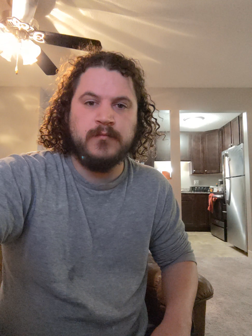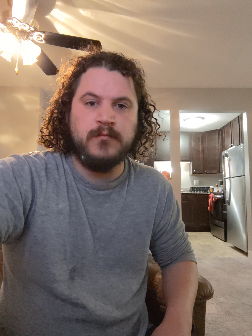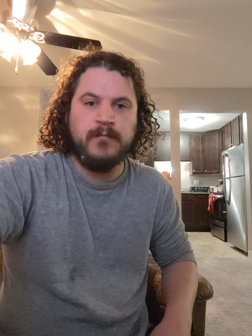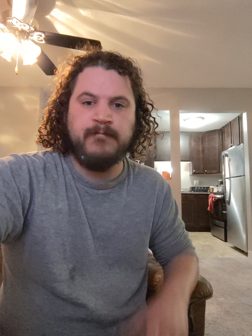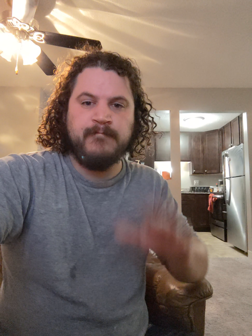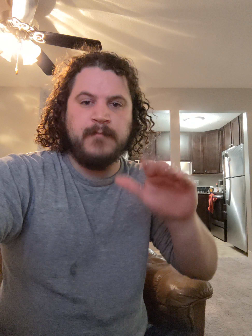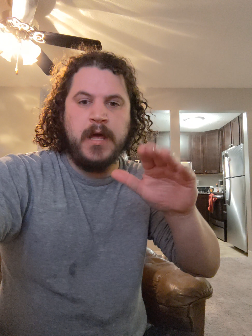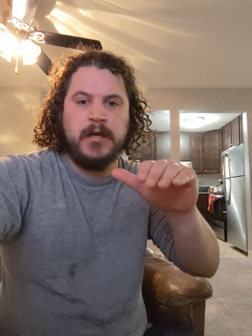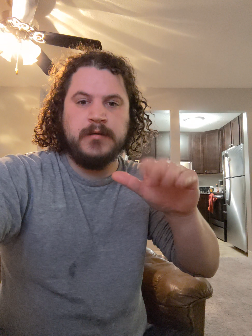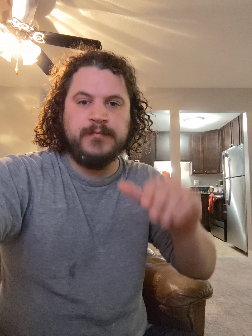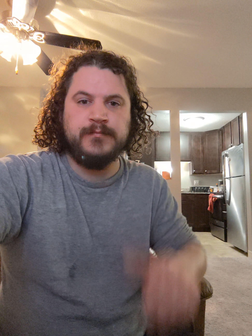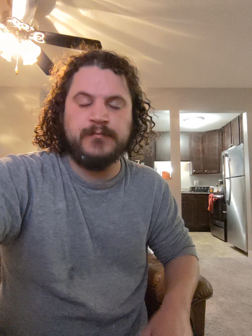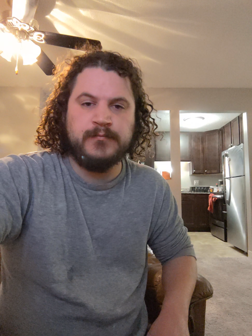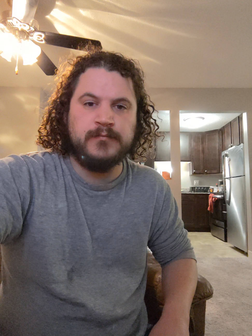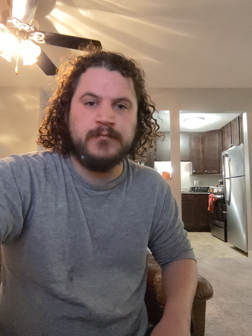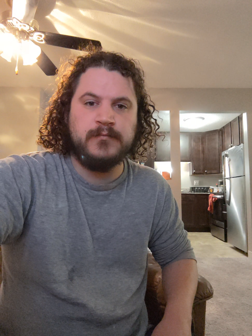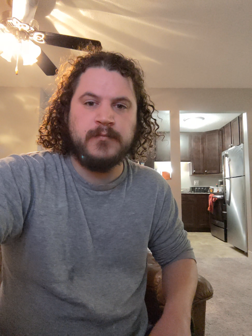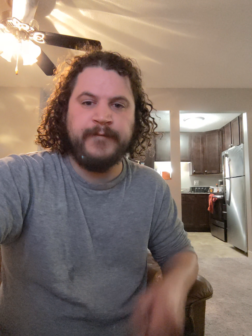bye